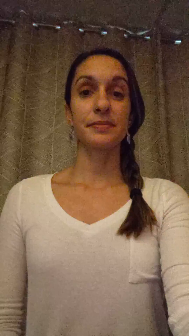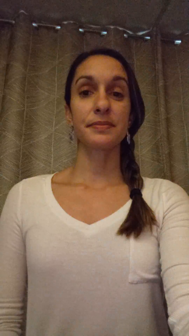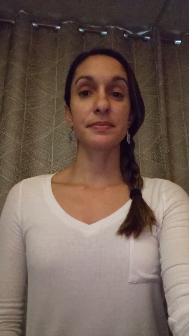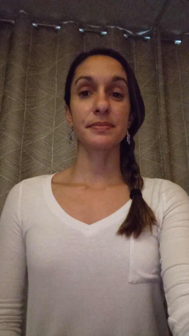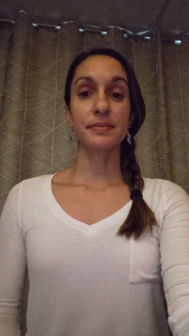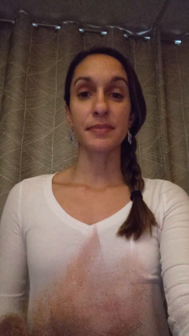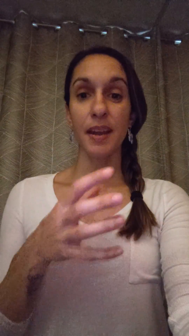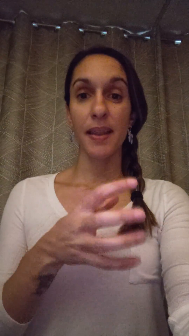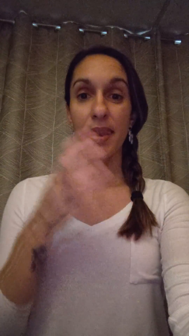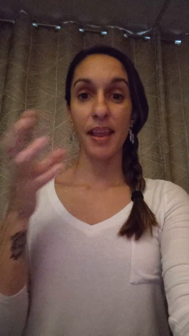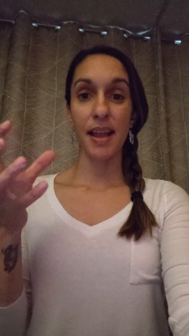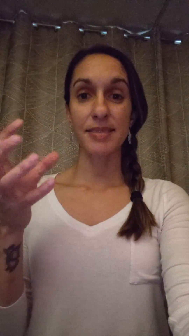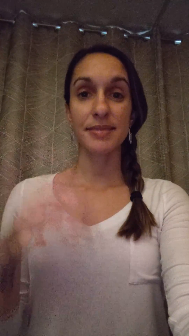a lot